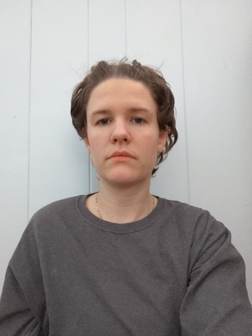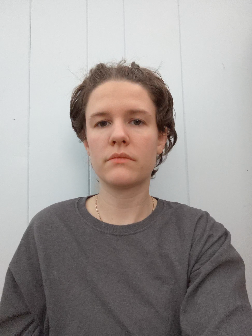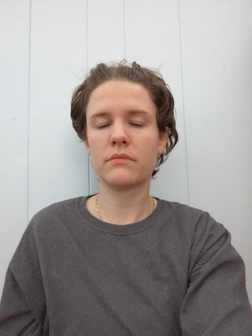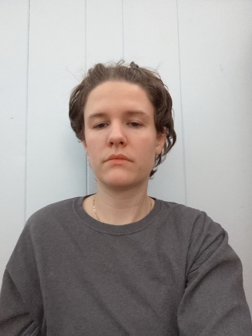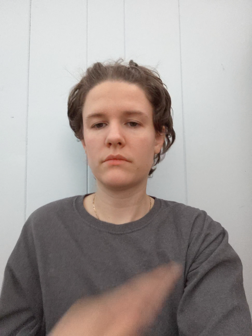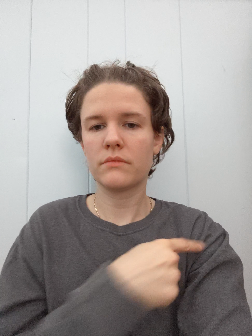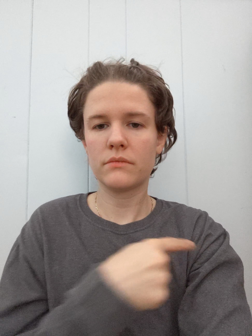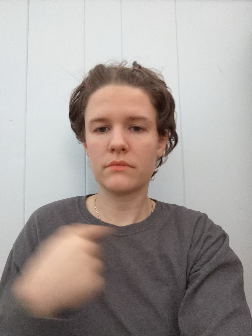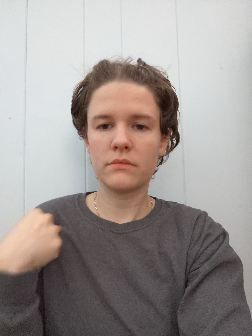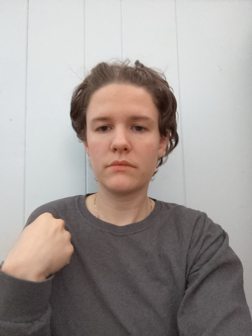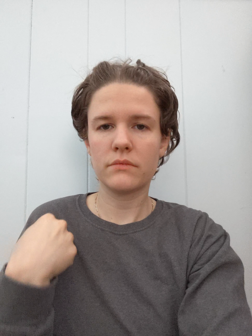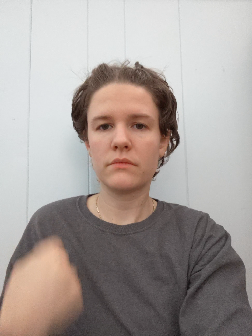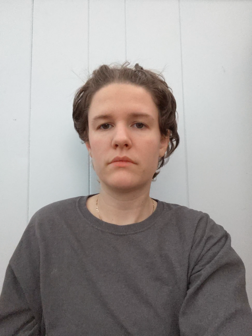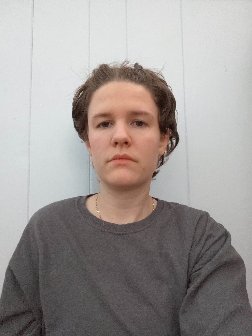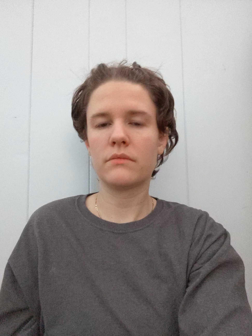we